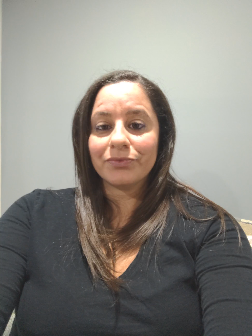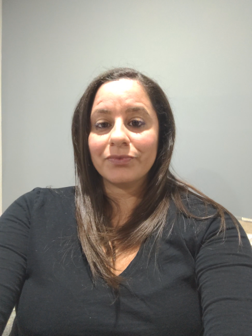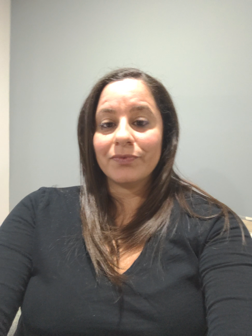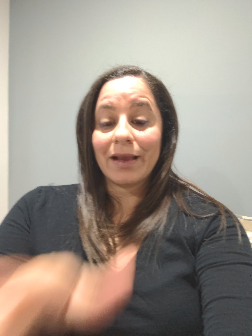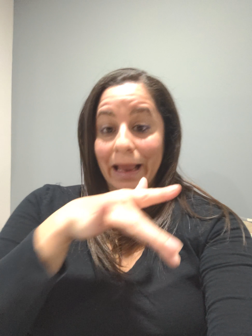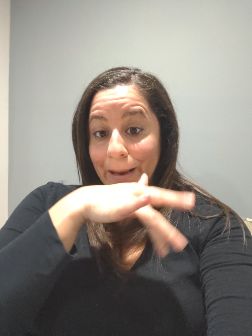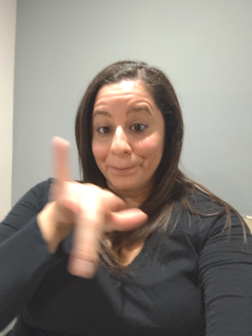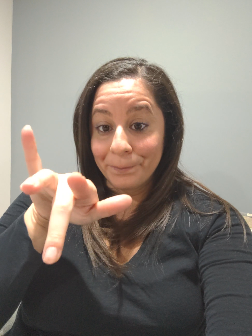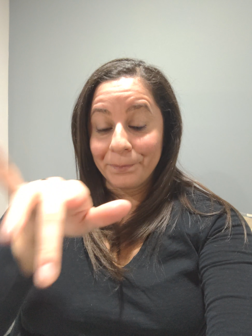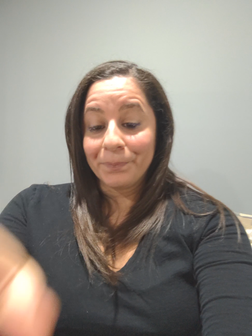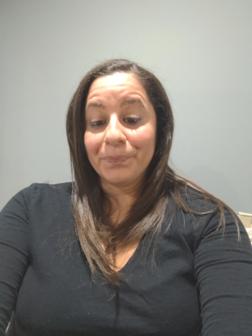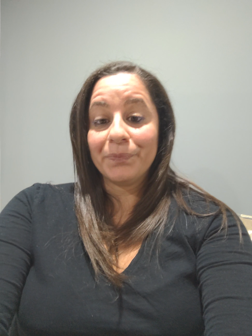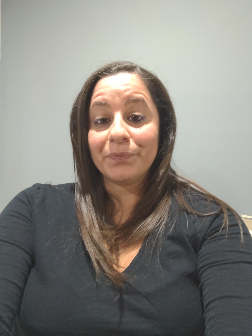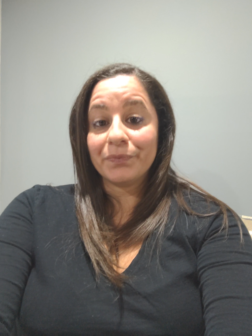empty